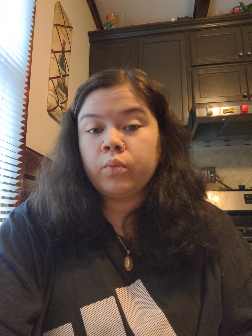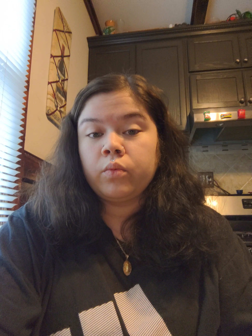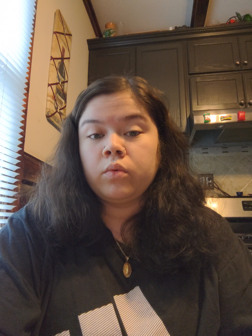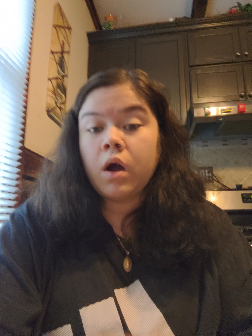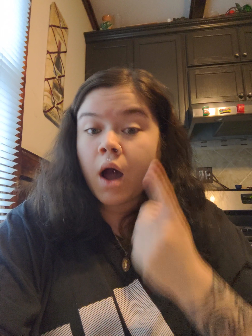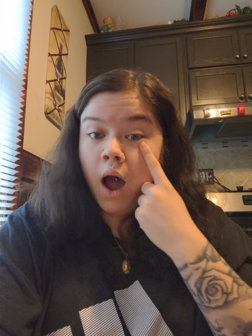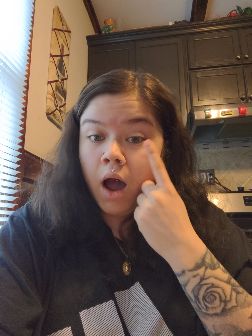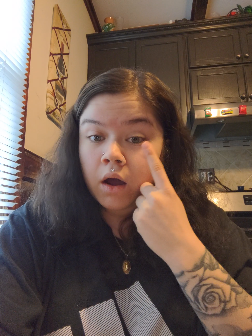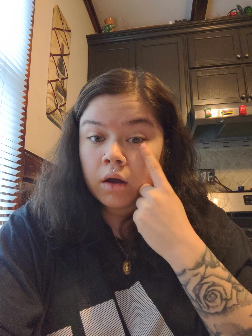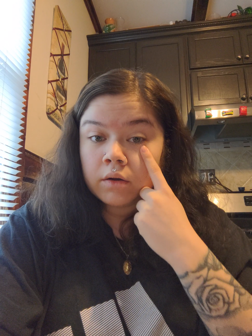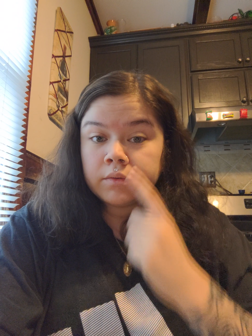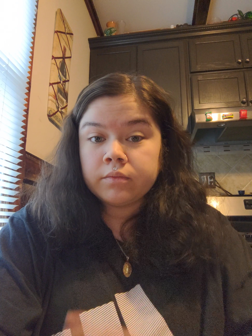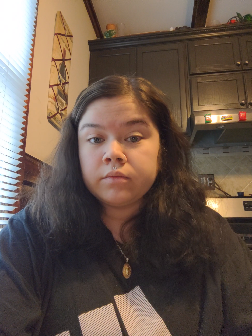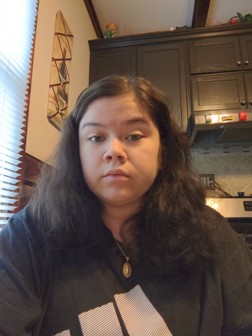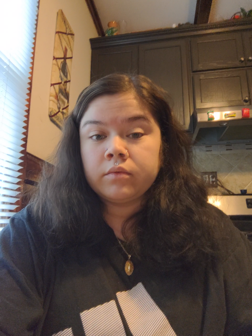eye